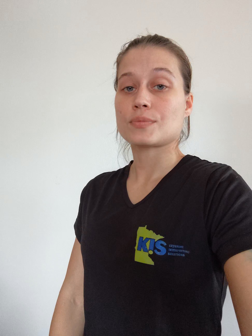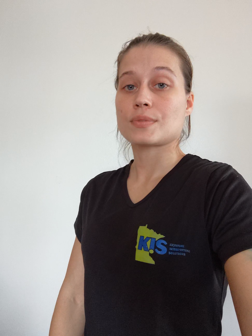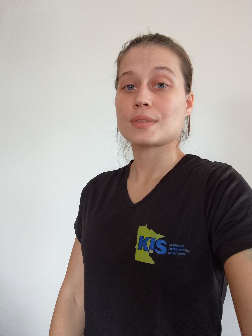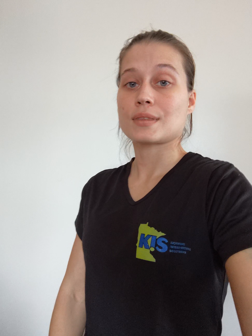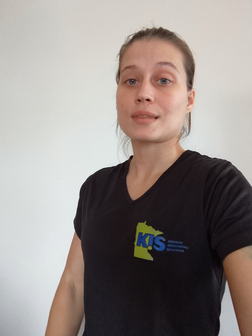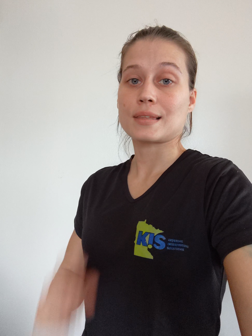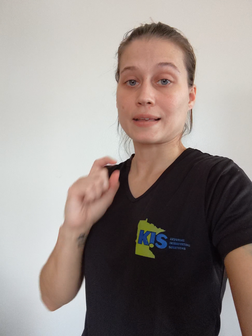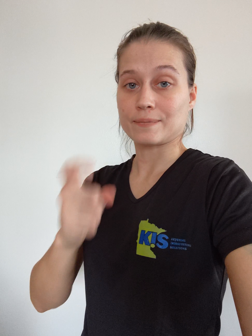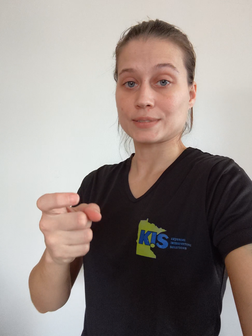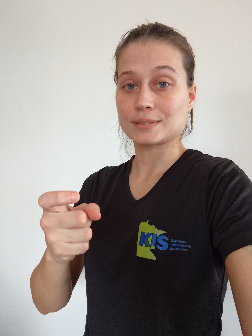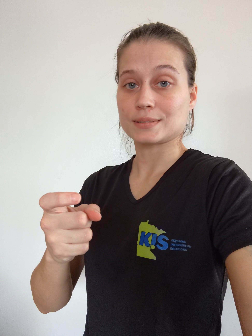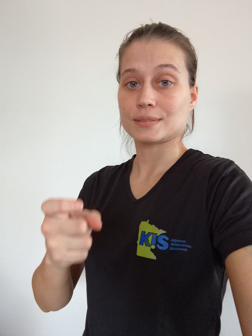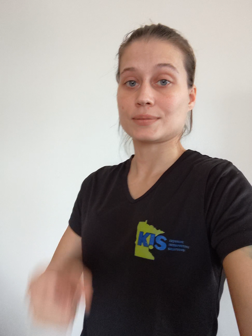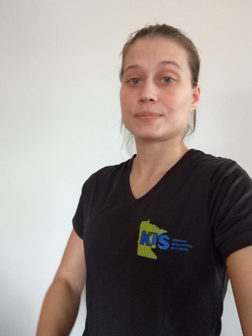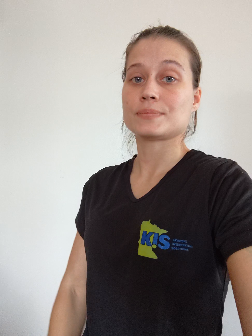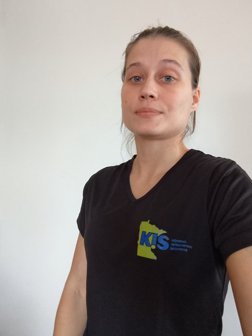gift